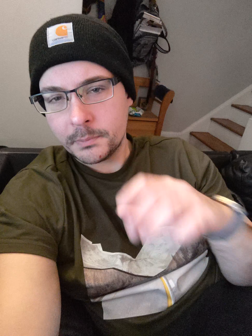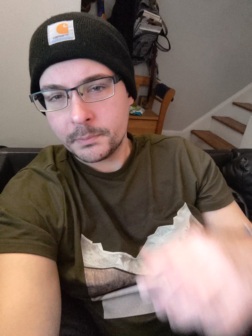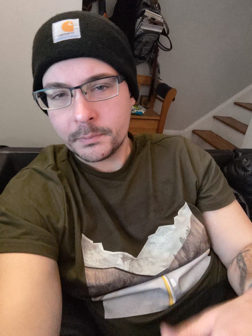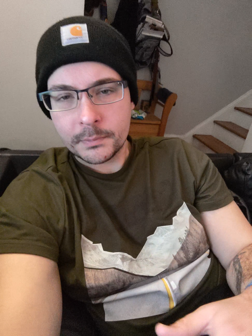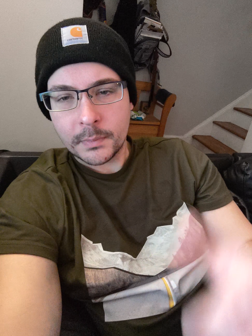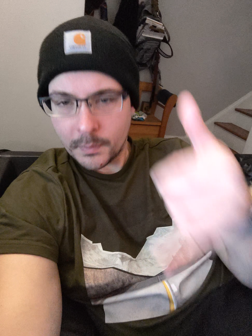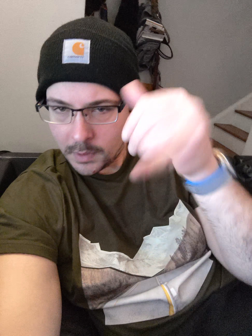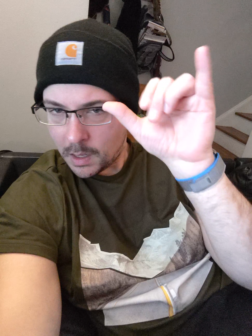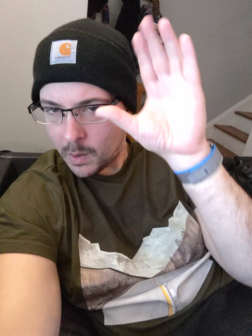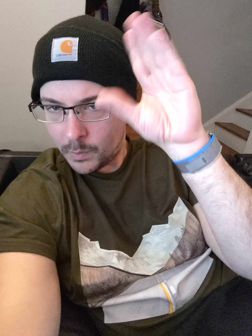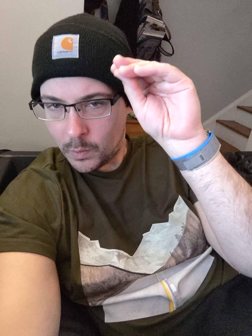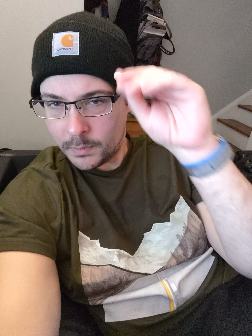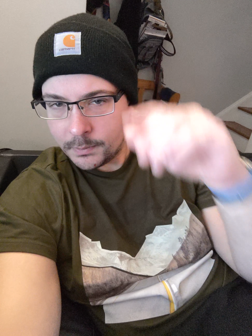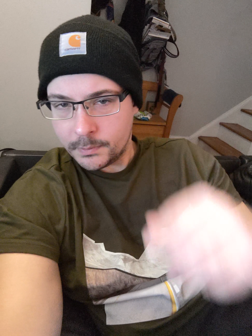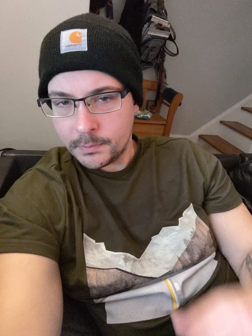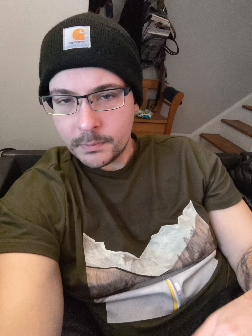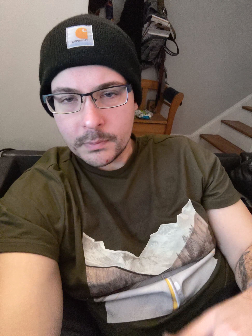cowboy